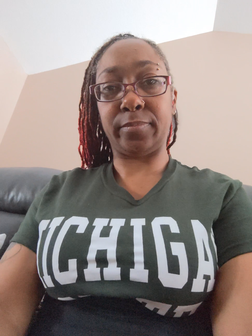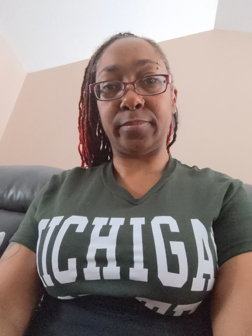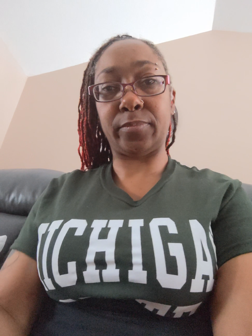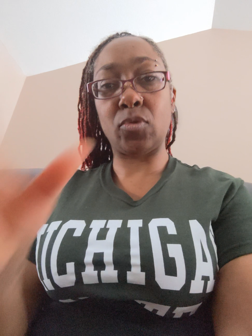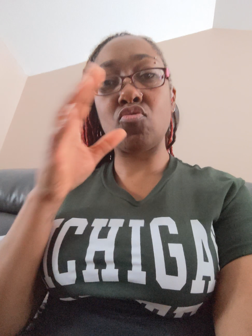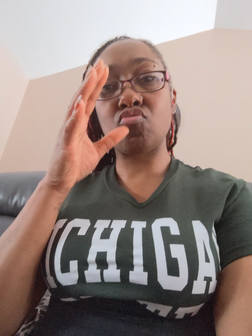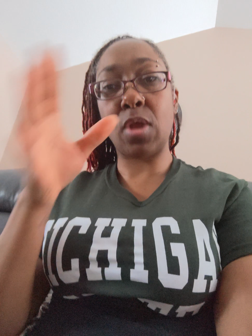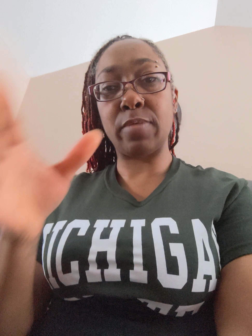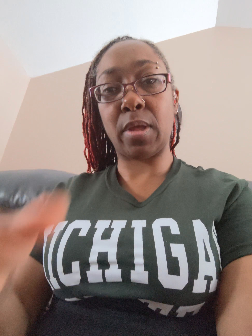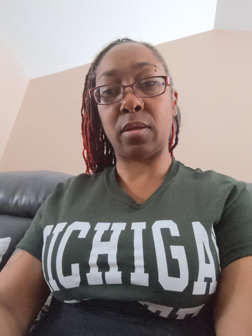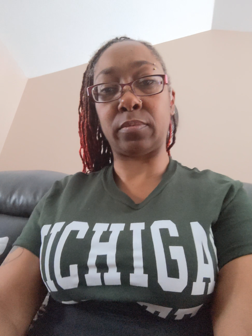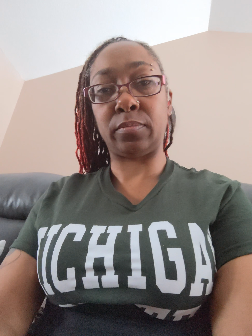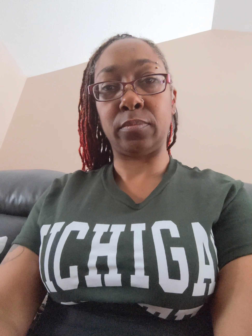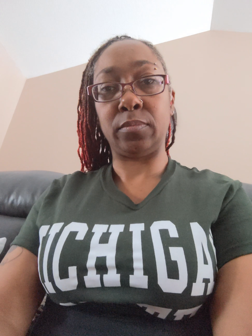grandma